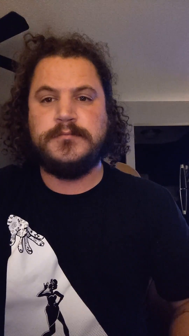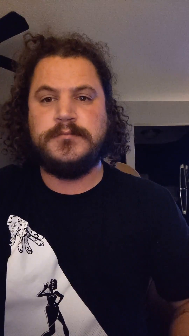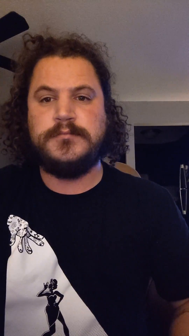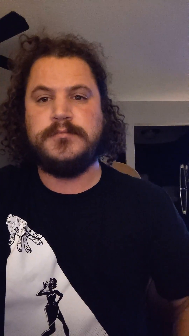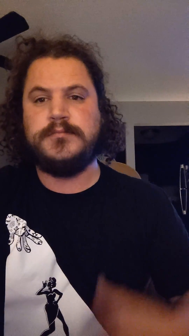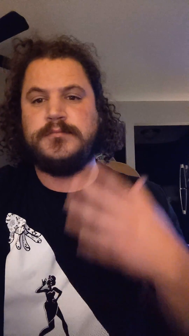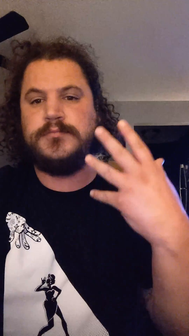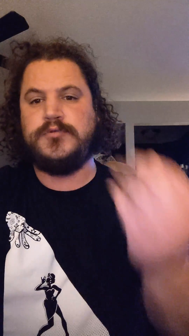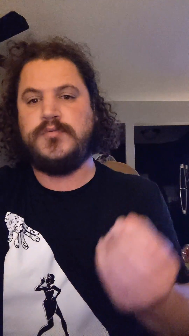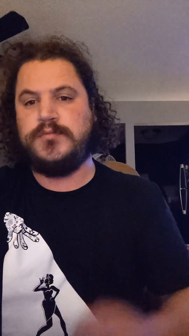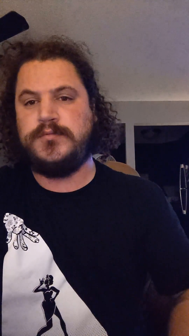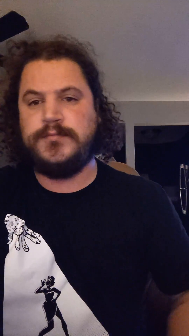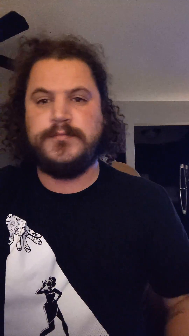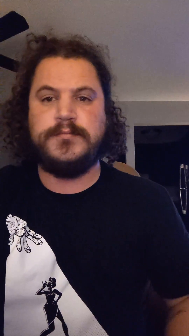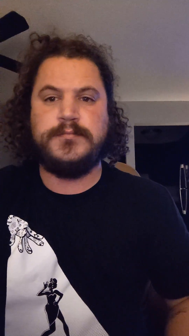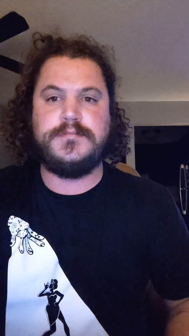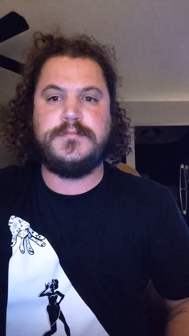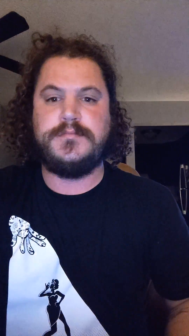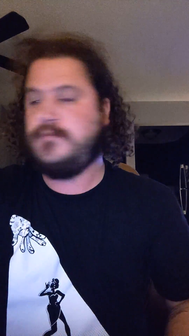got to